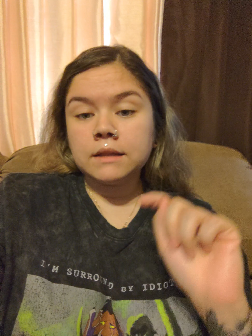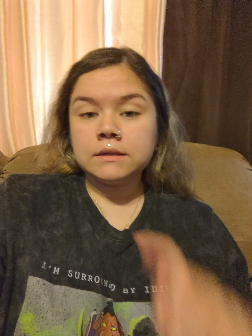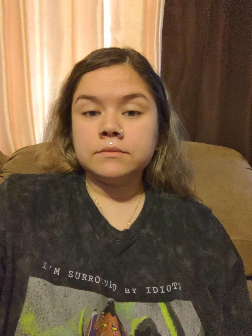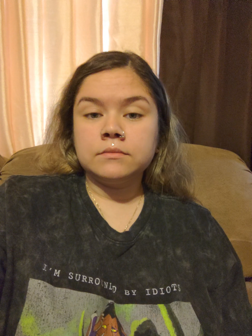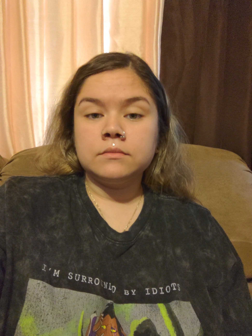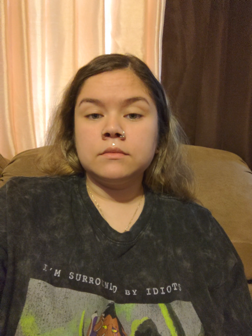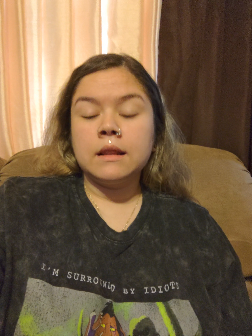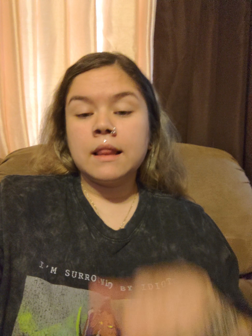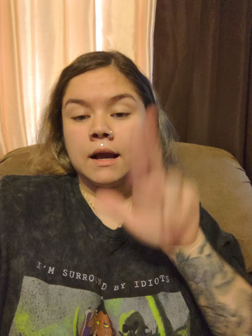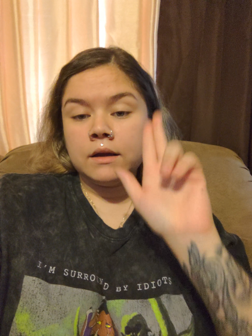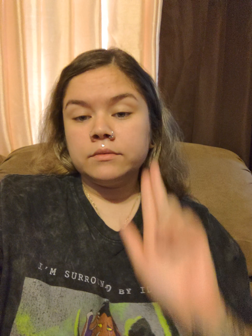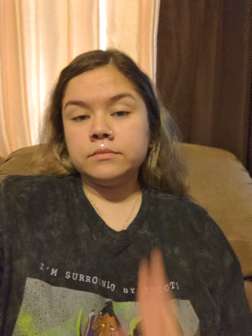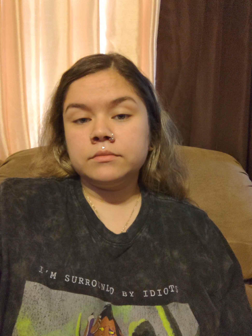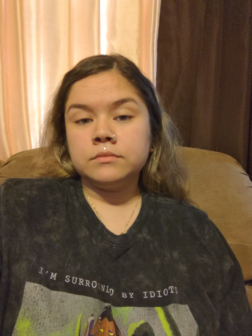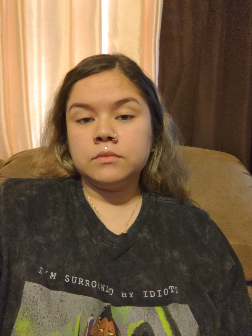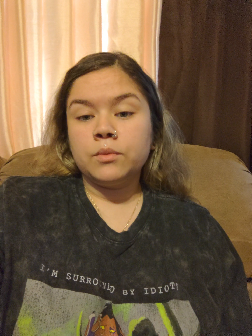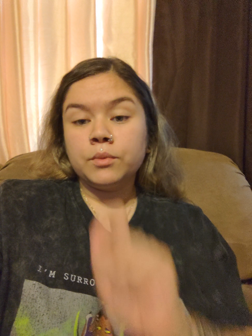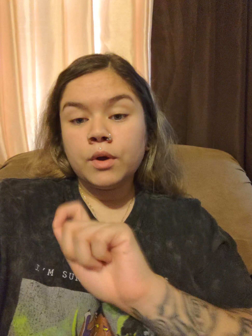lick